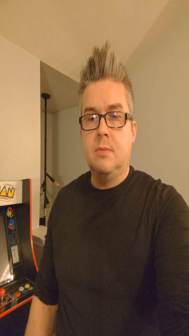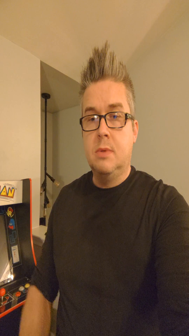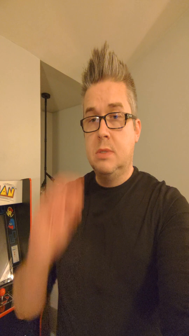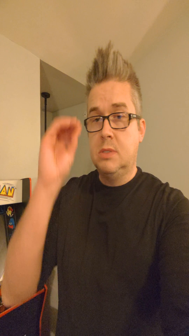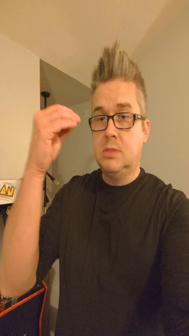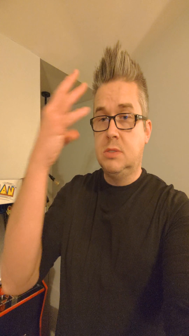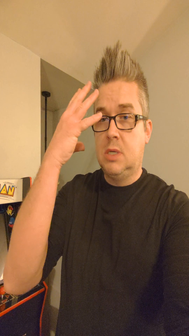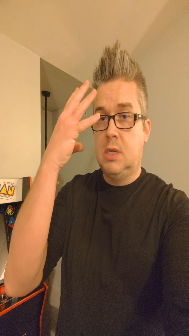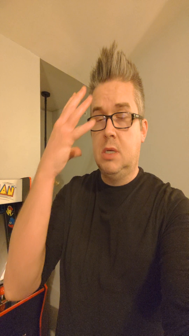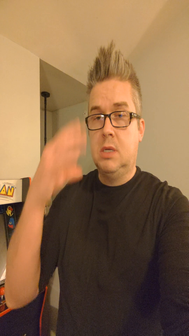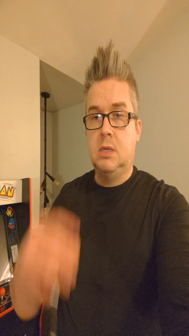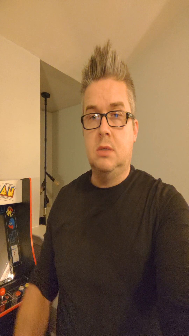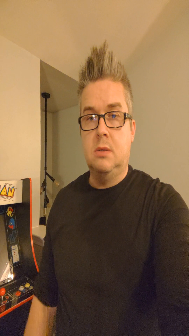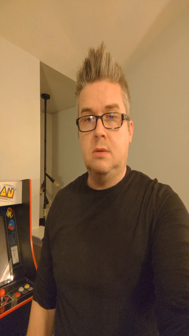sun